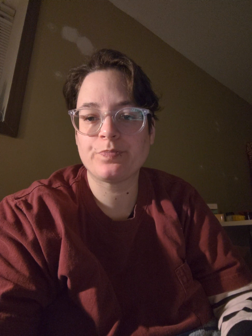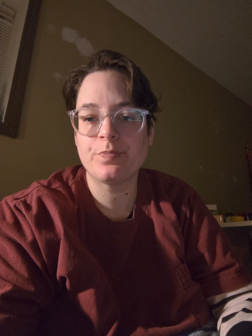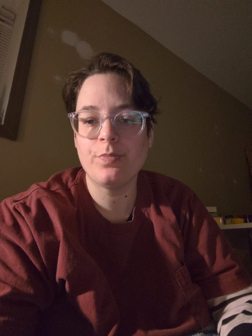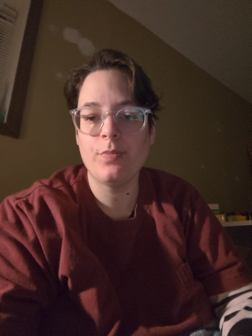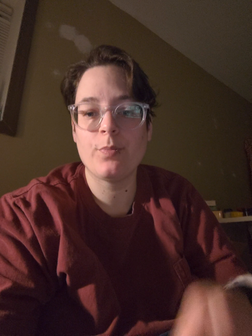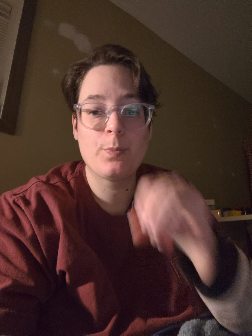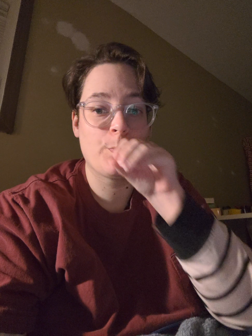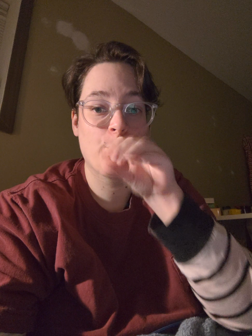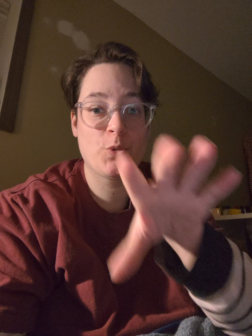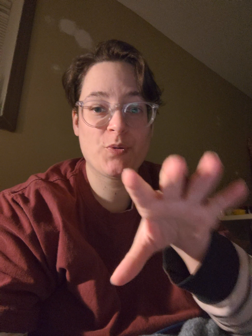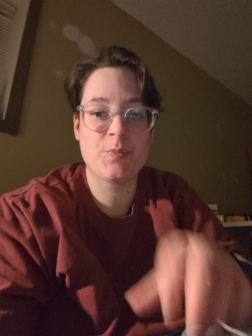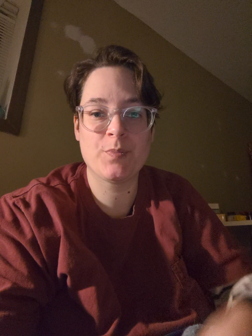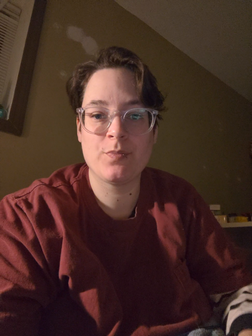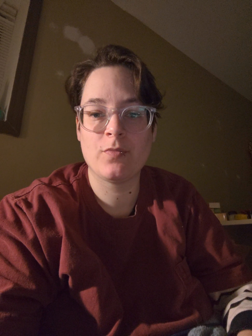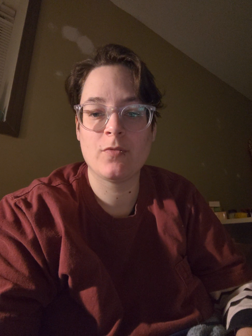blow